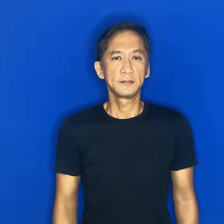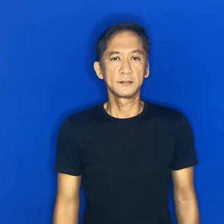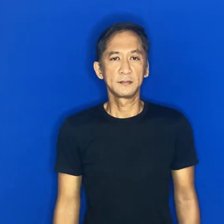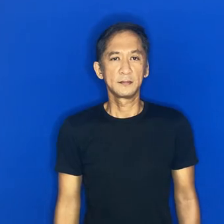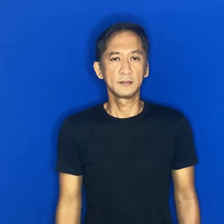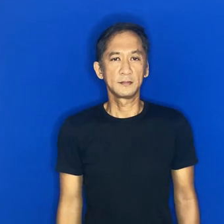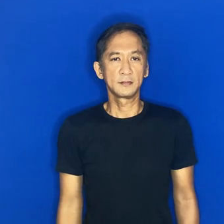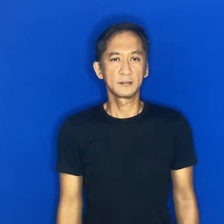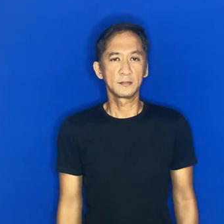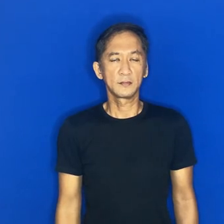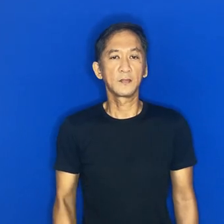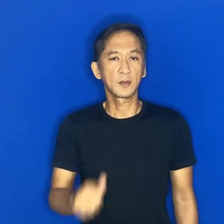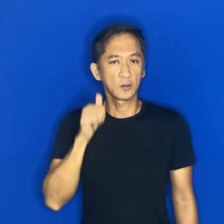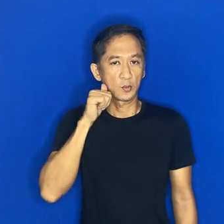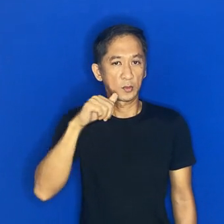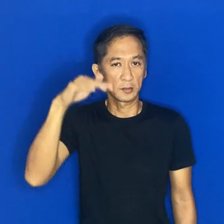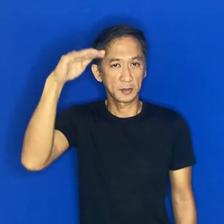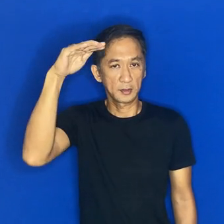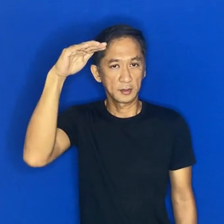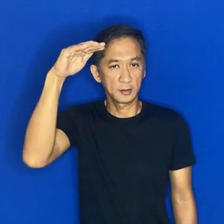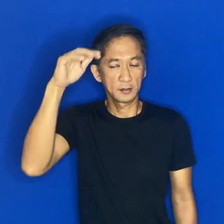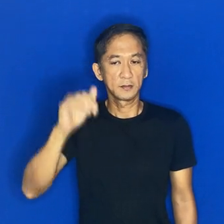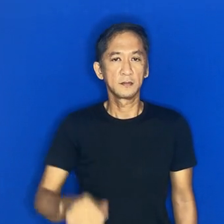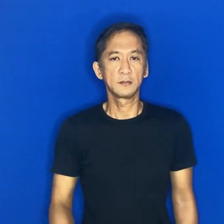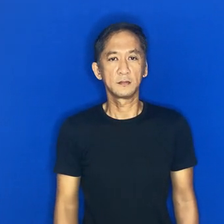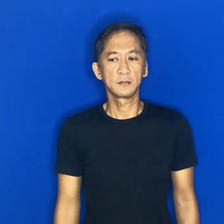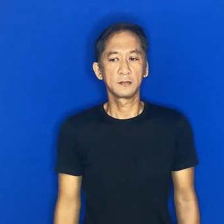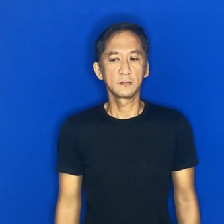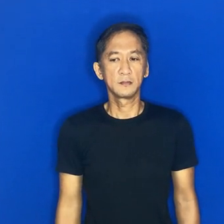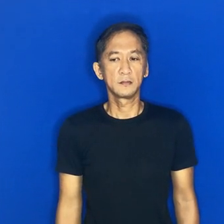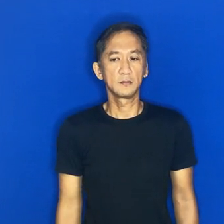woman